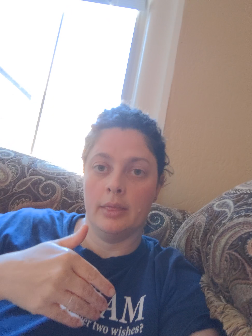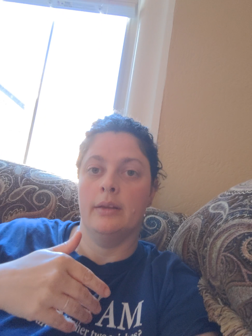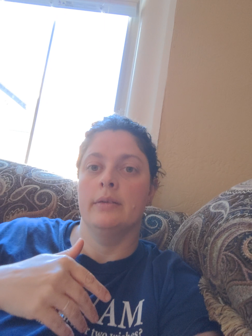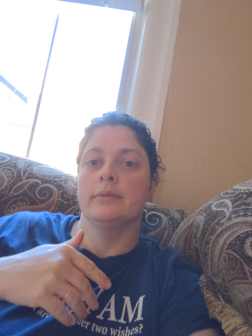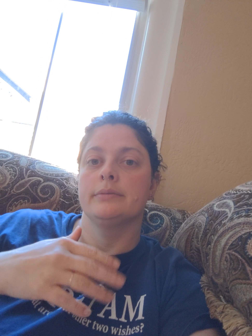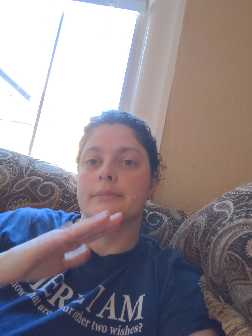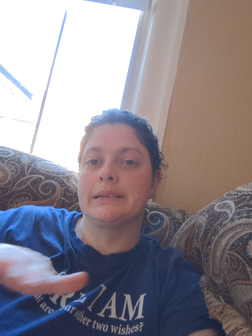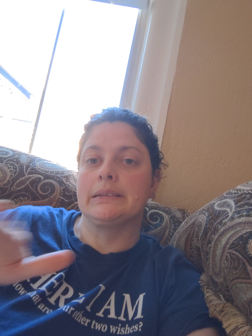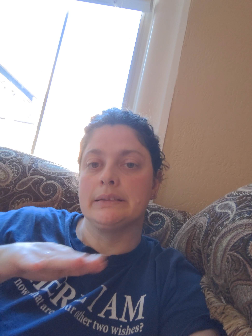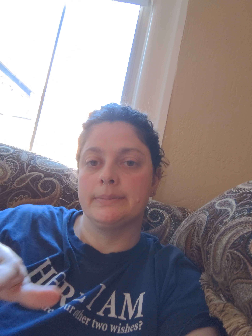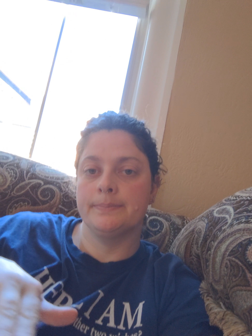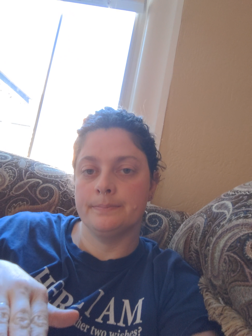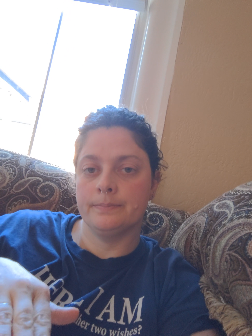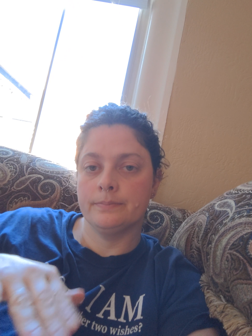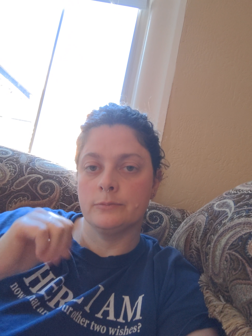clean